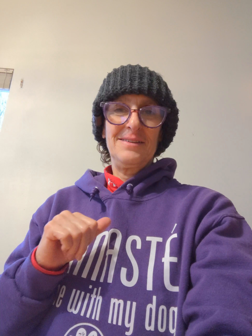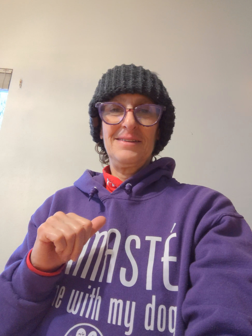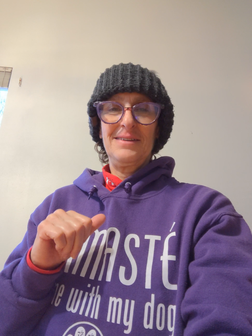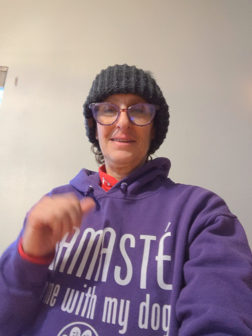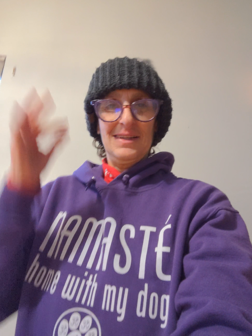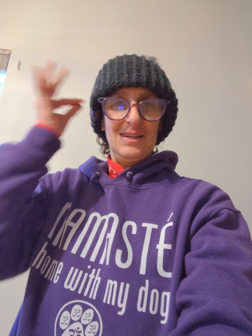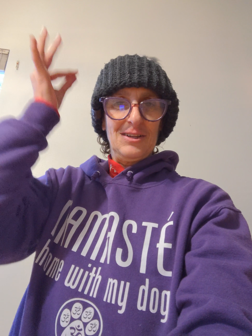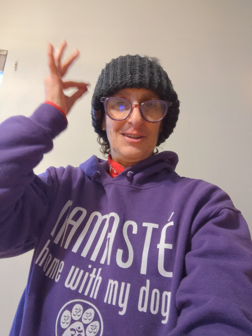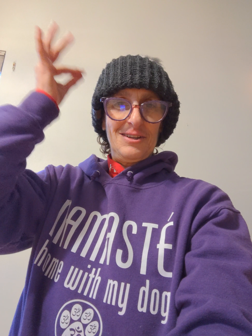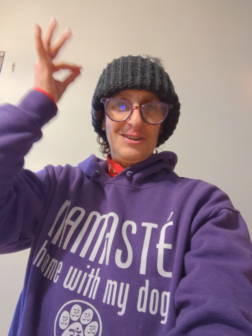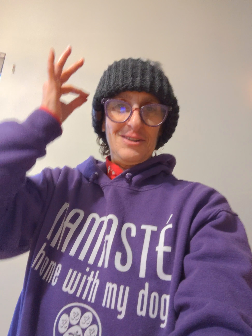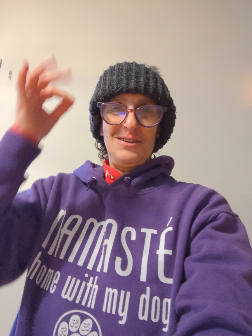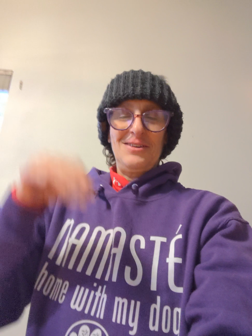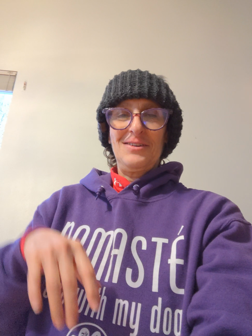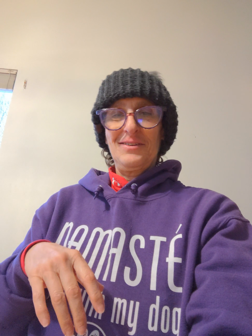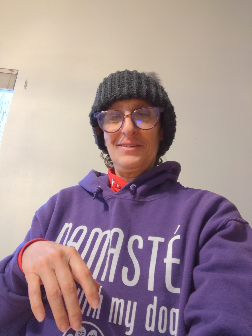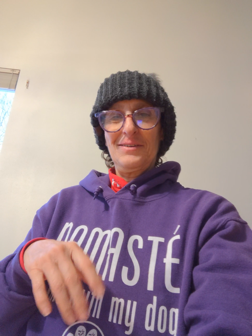hair